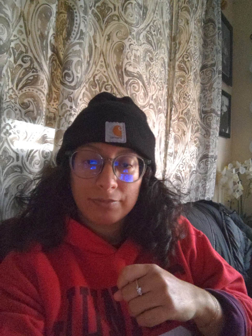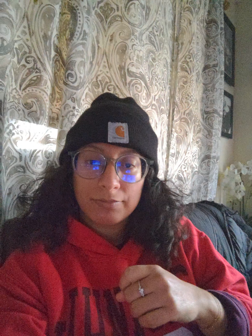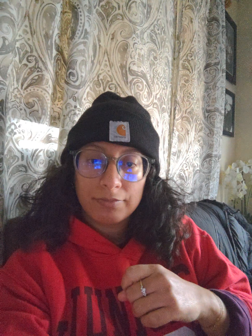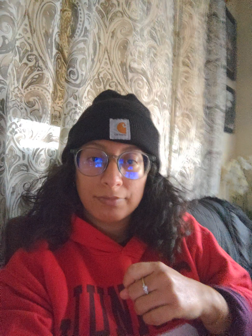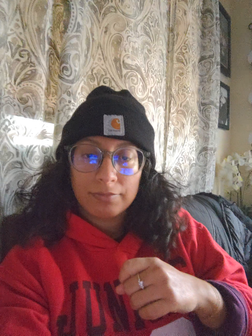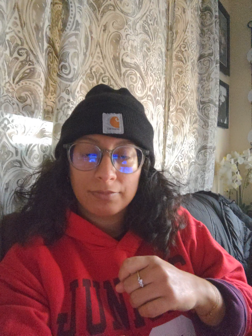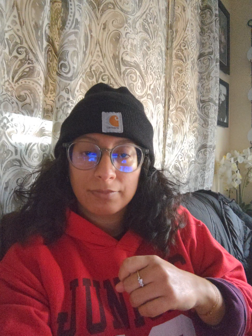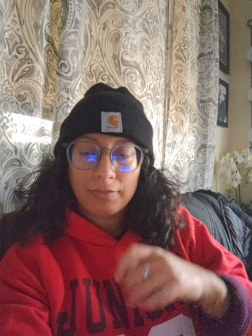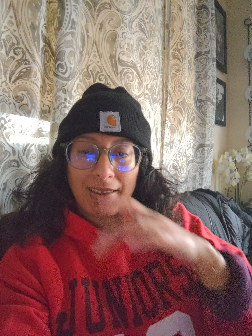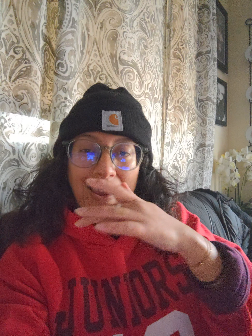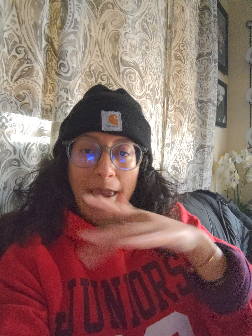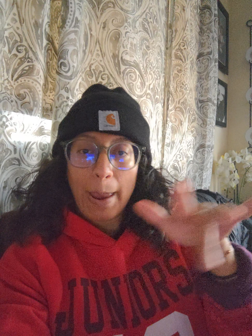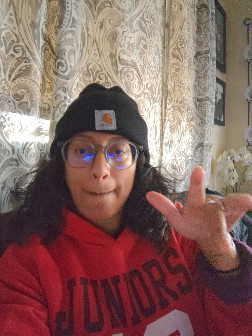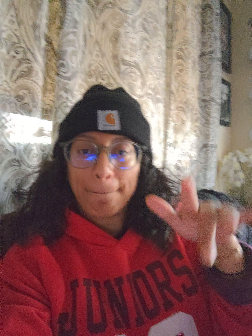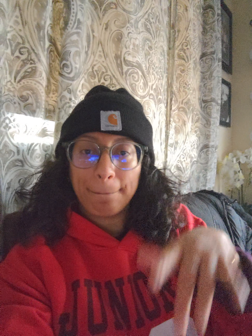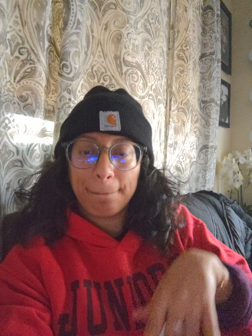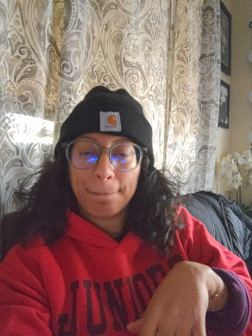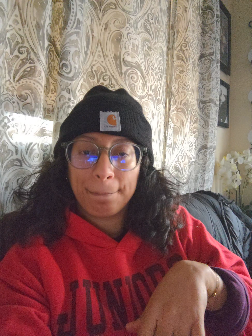empty